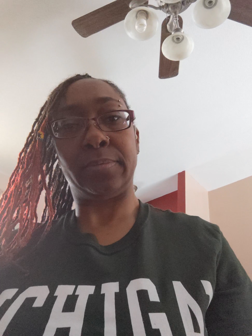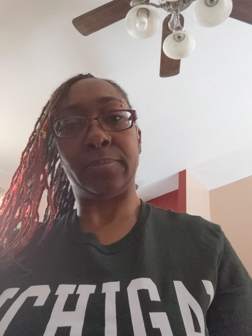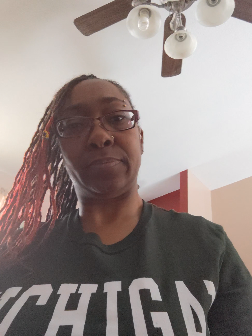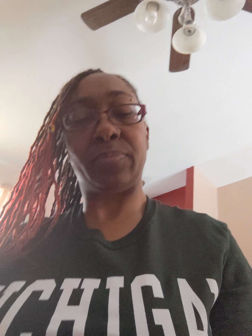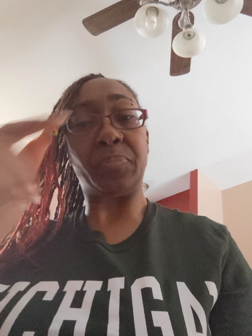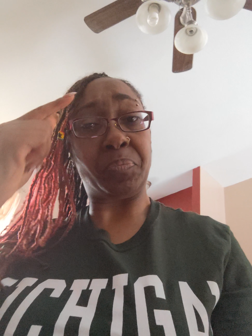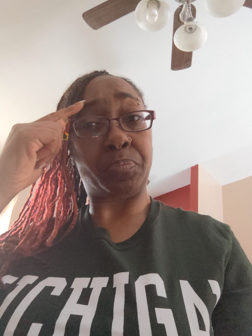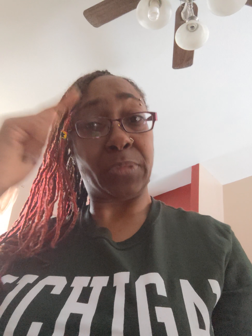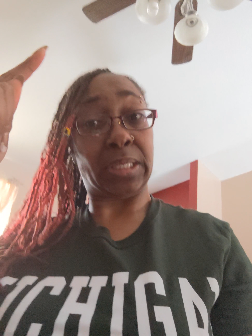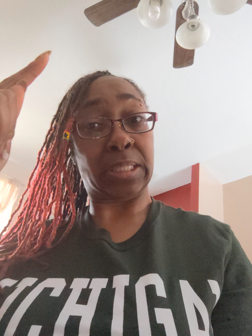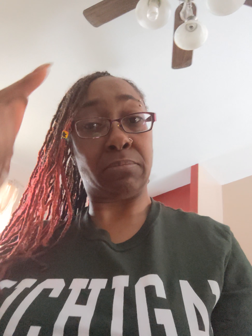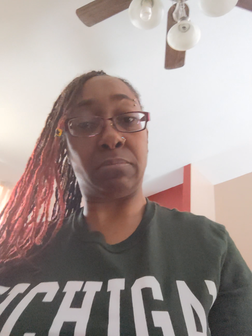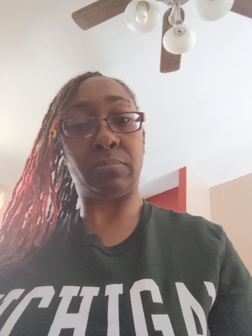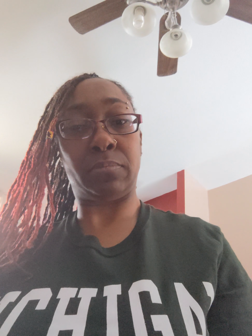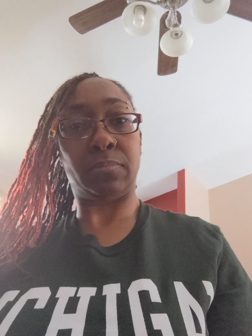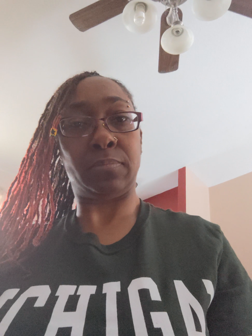penny